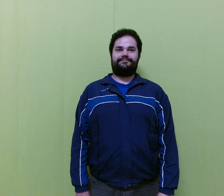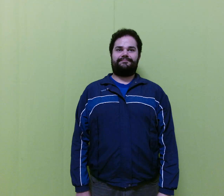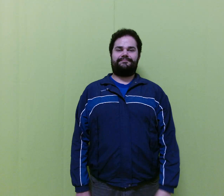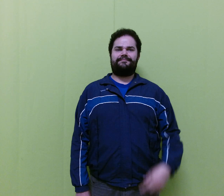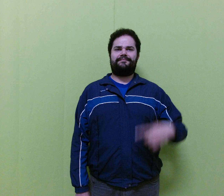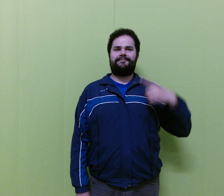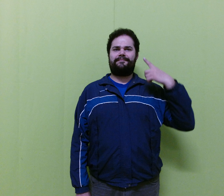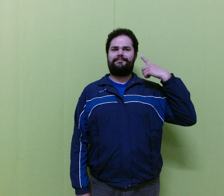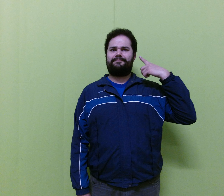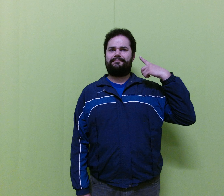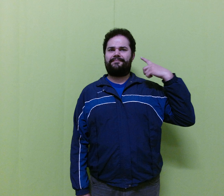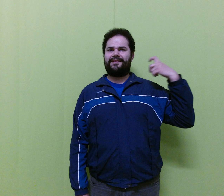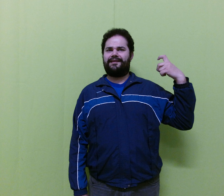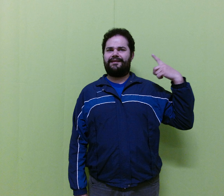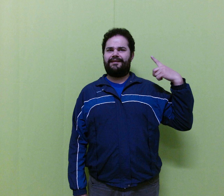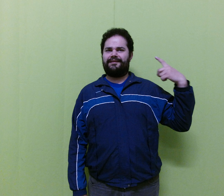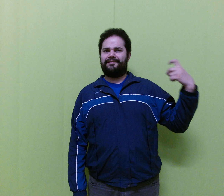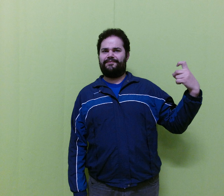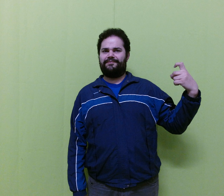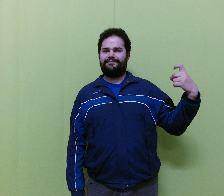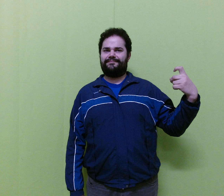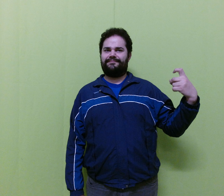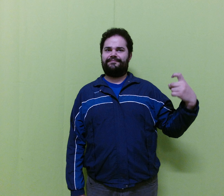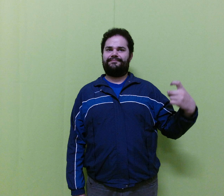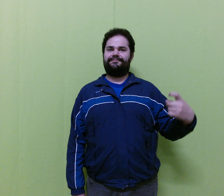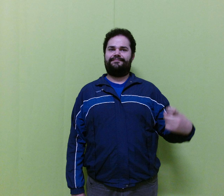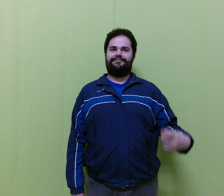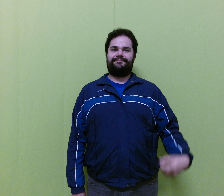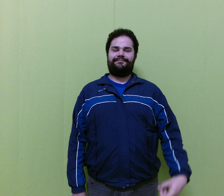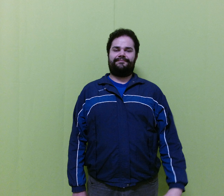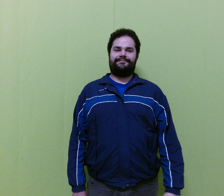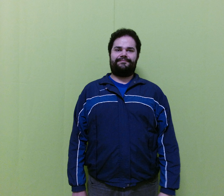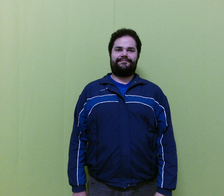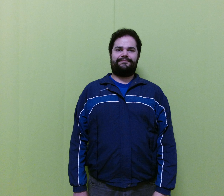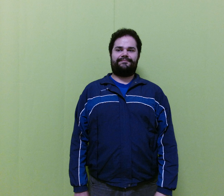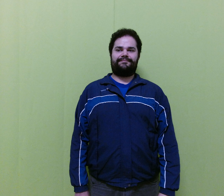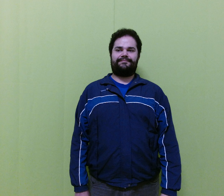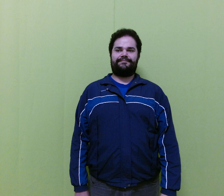barulho